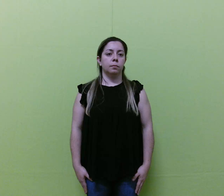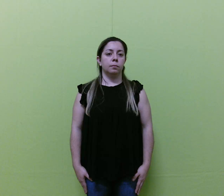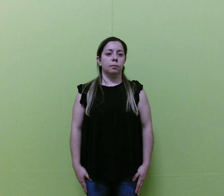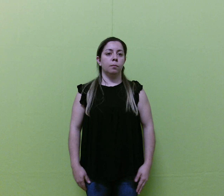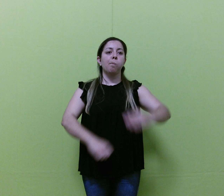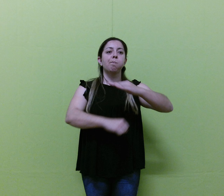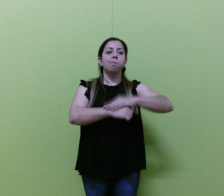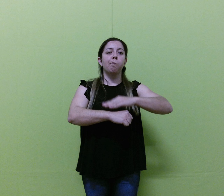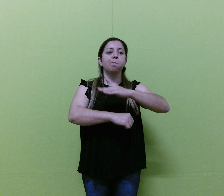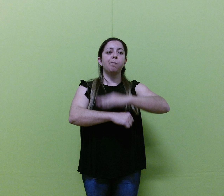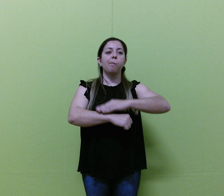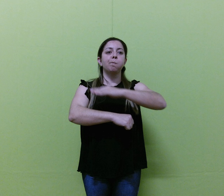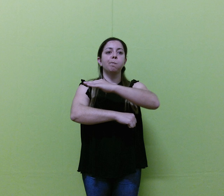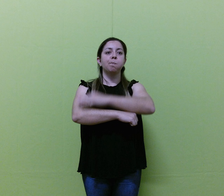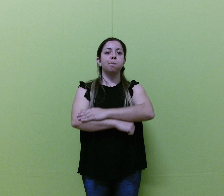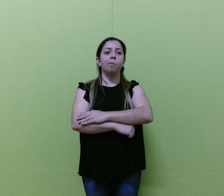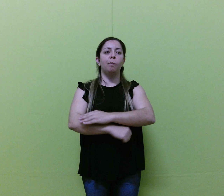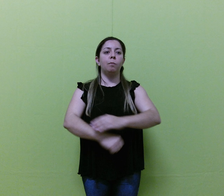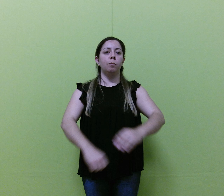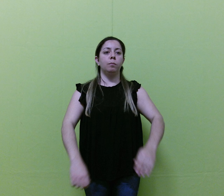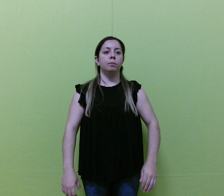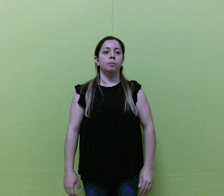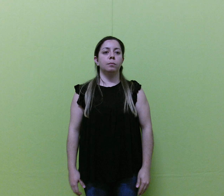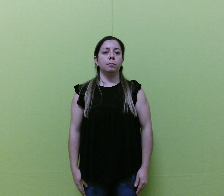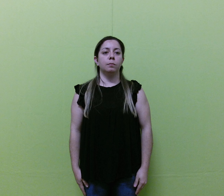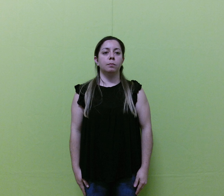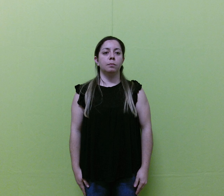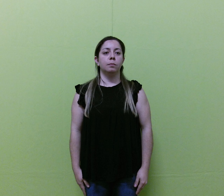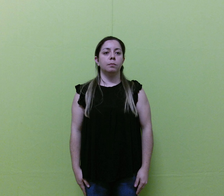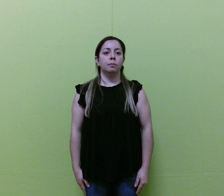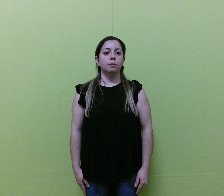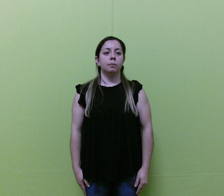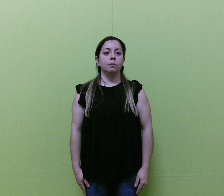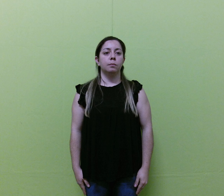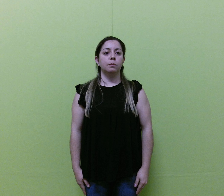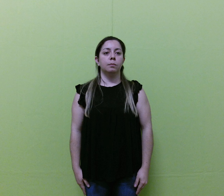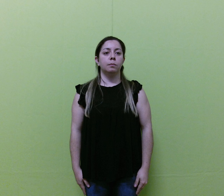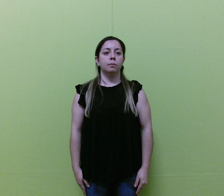sapo